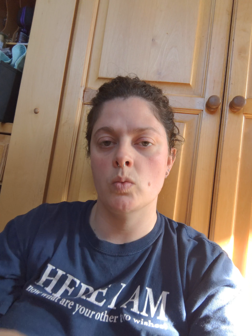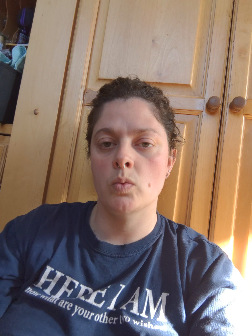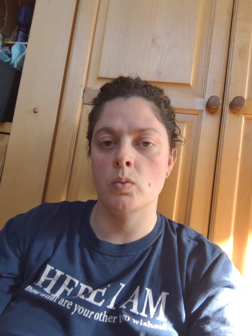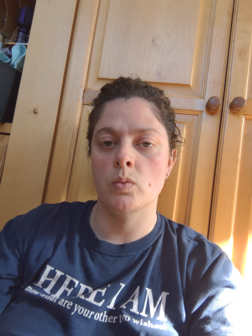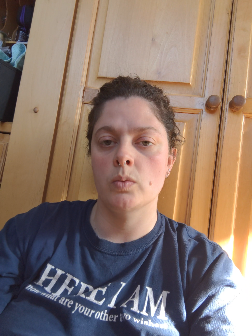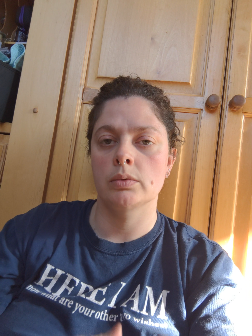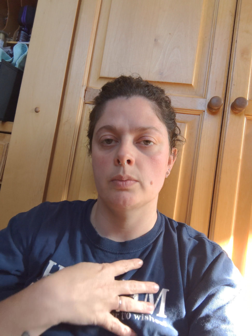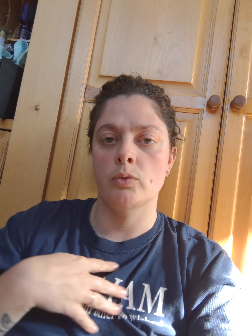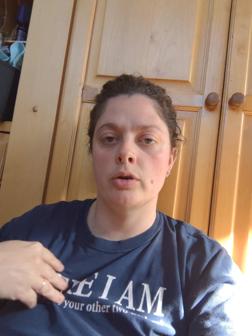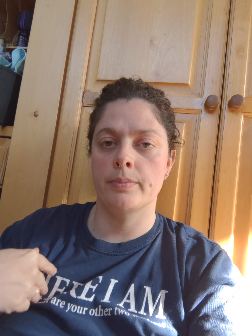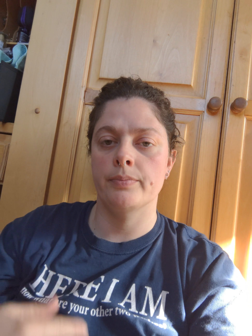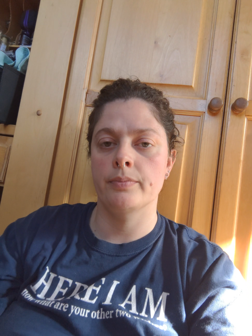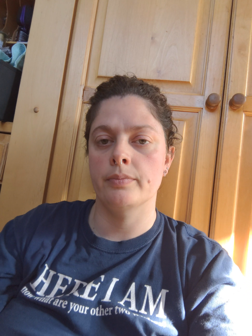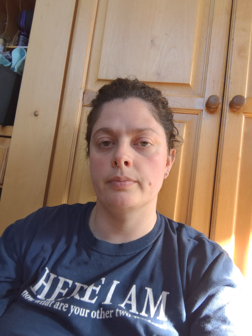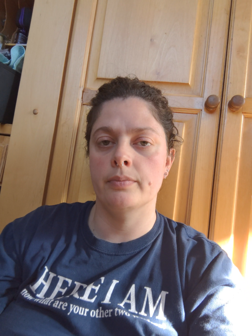zebra